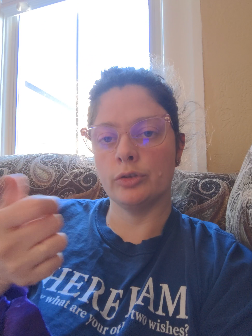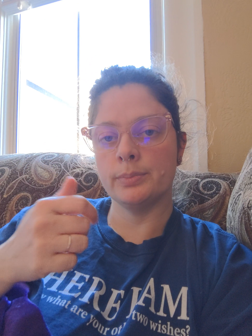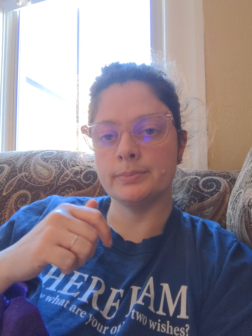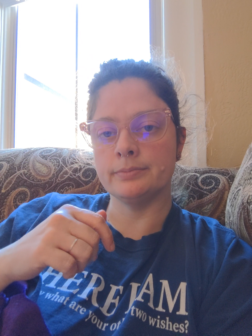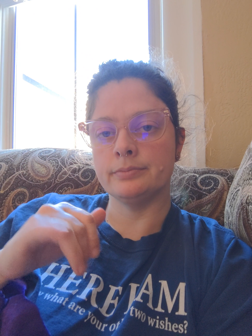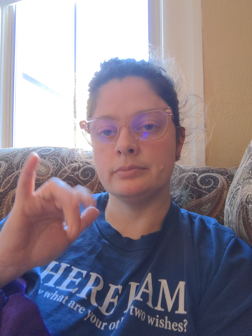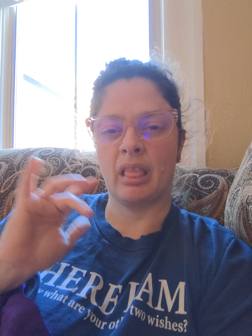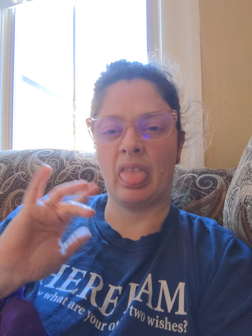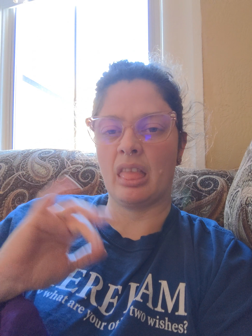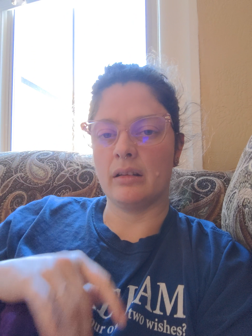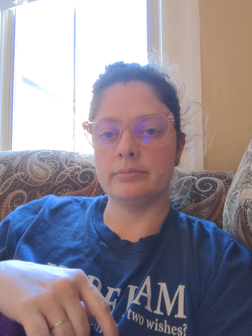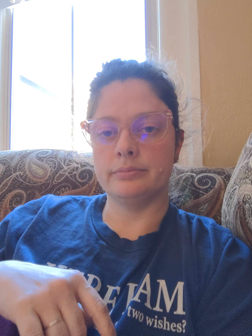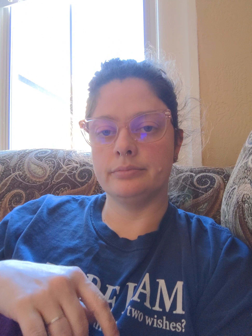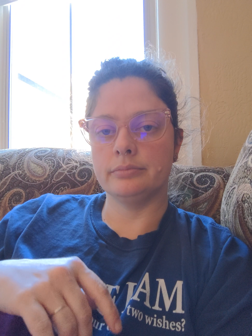yucky